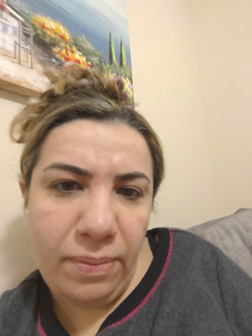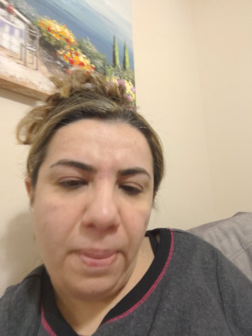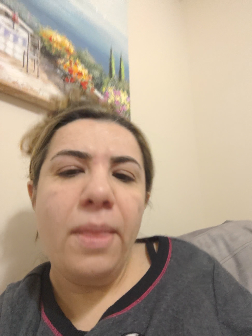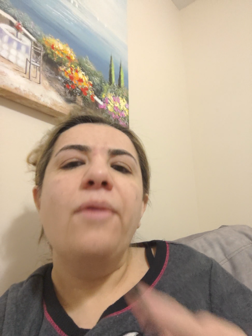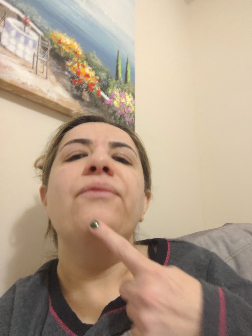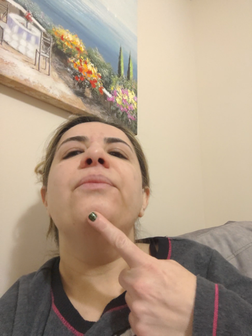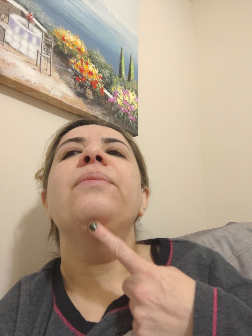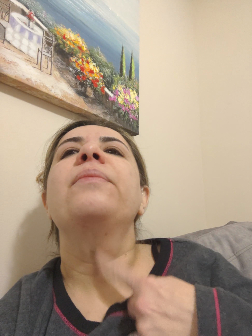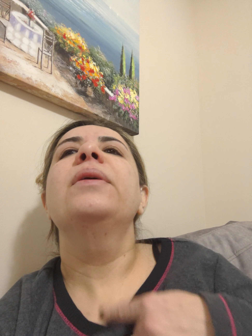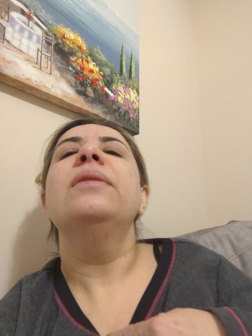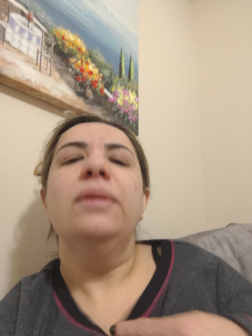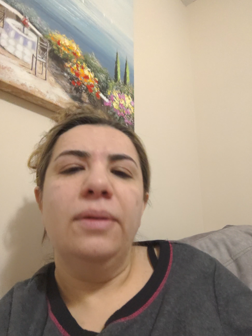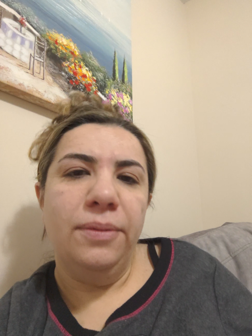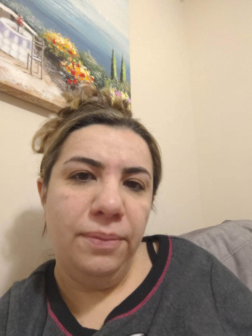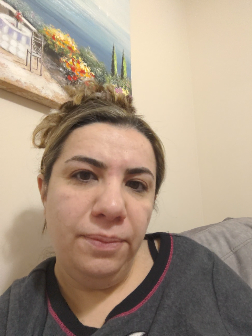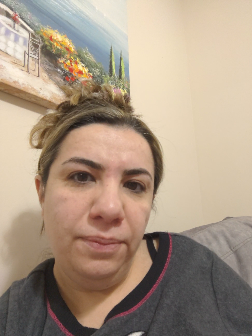thirsty